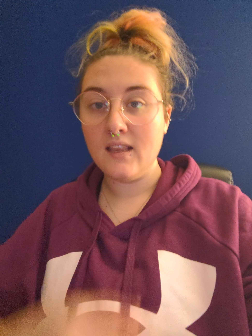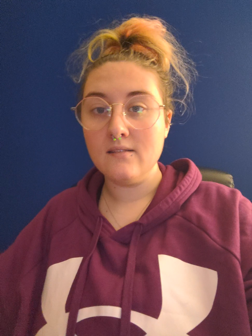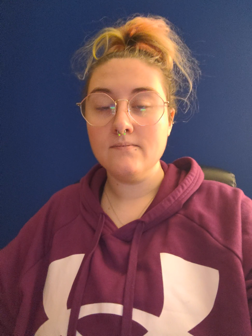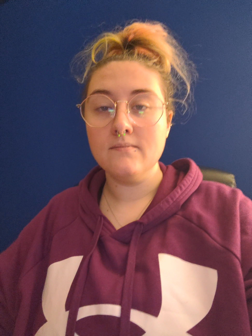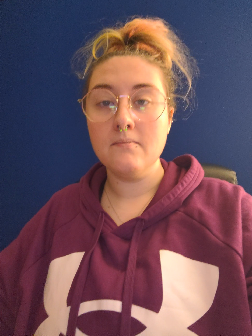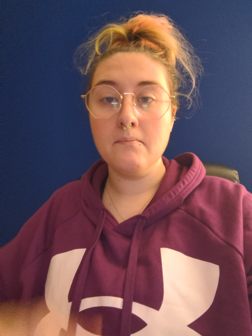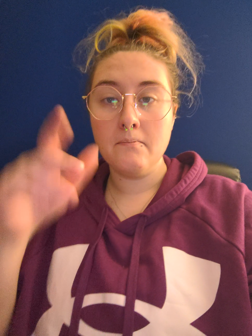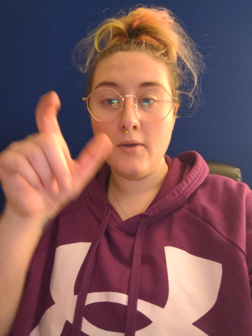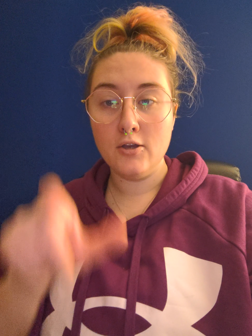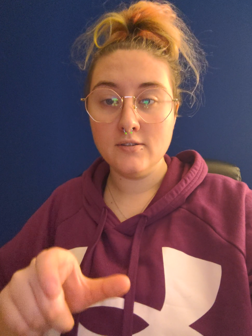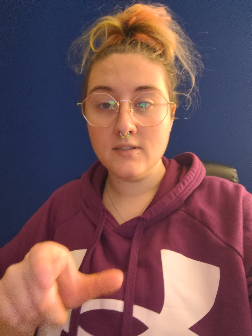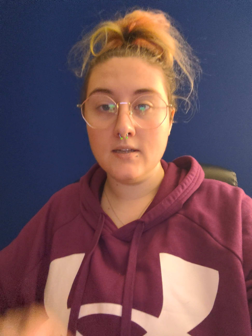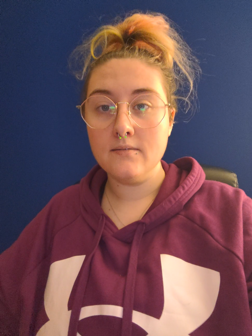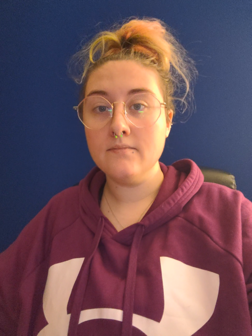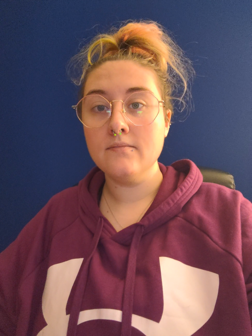person